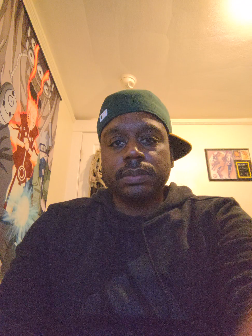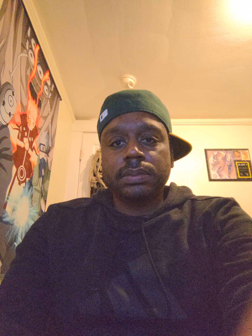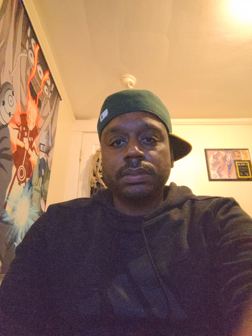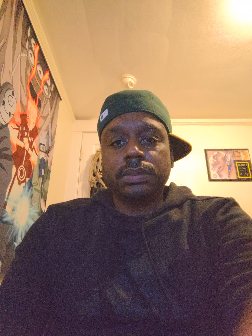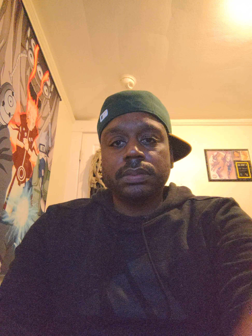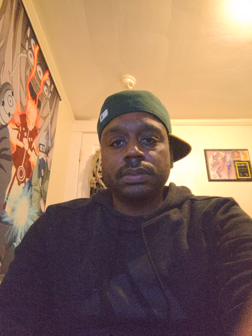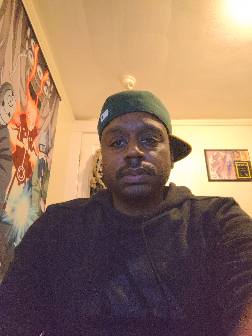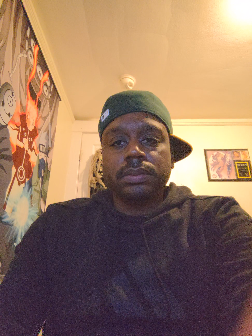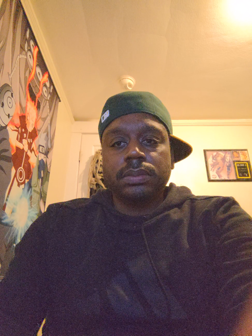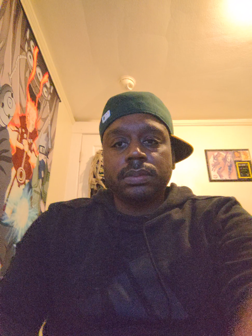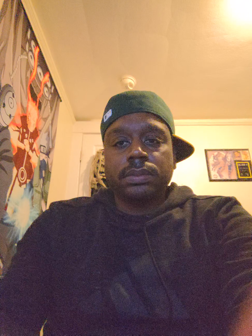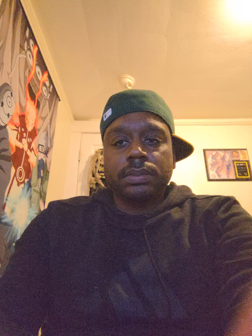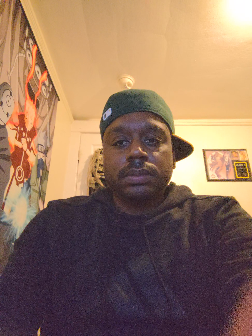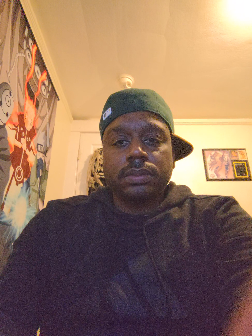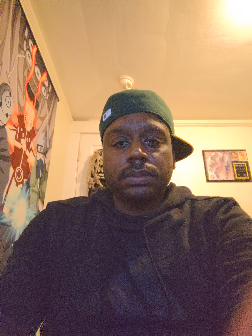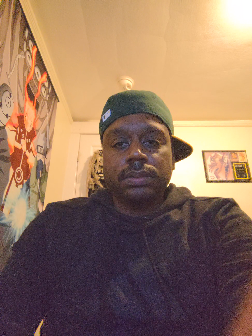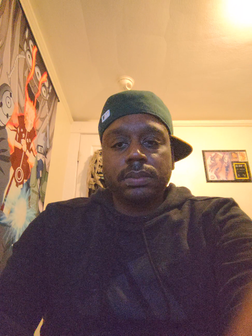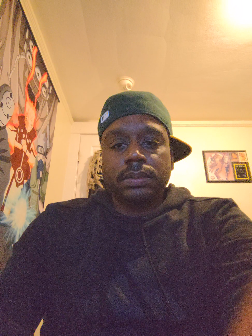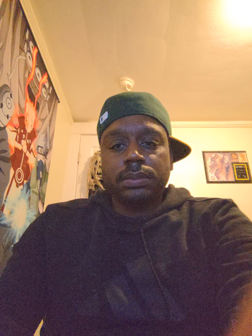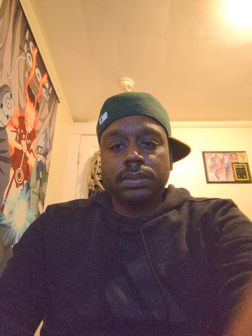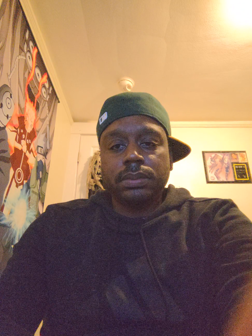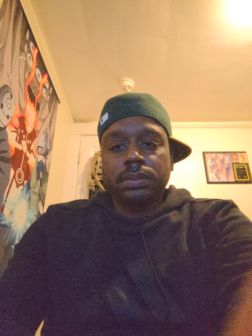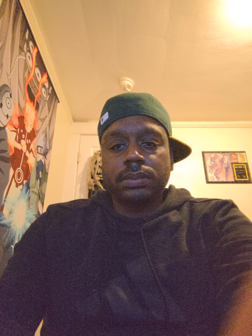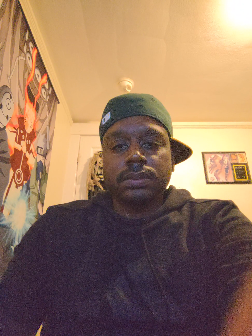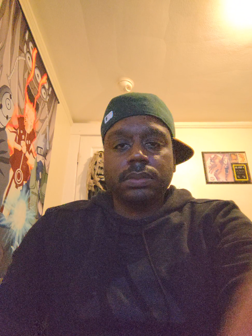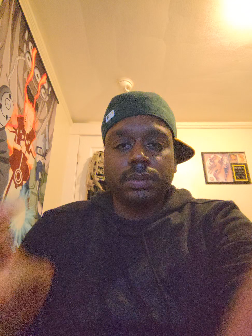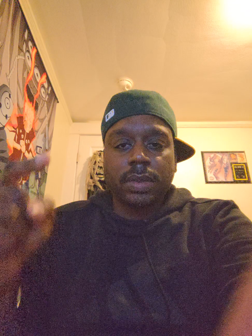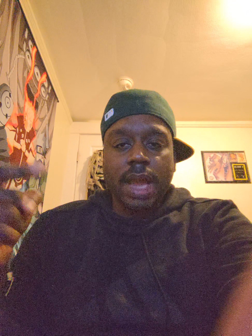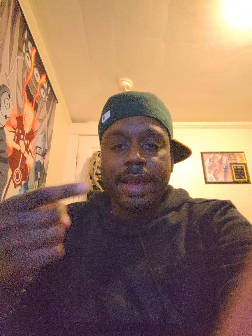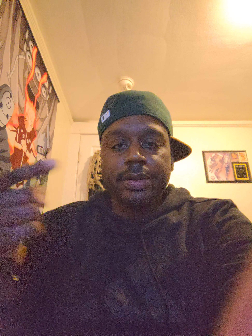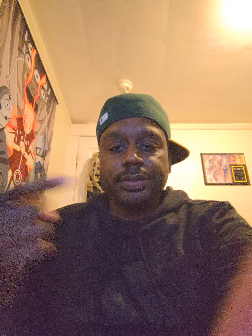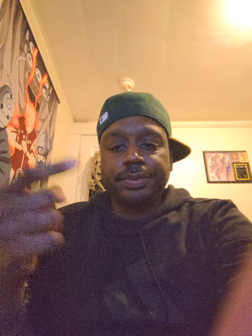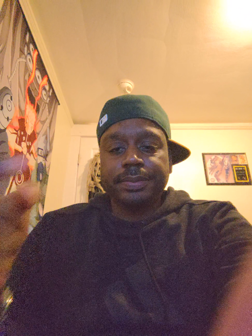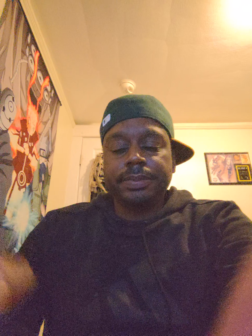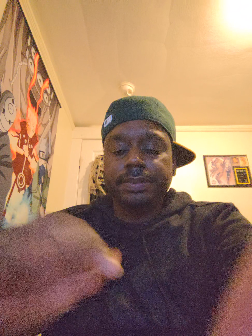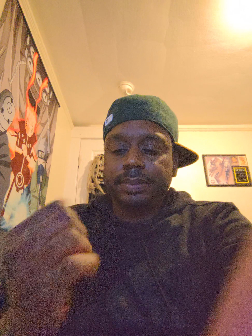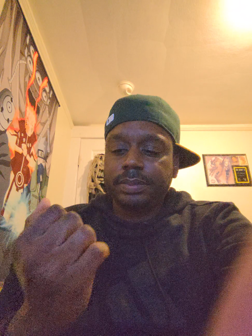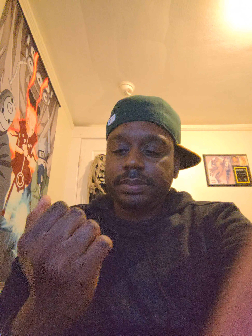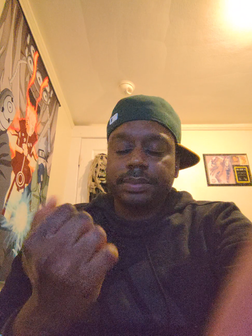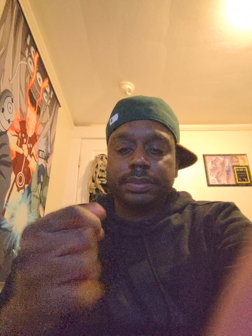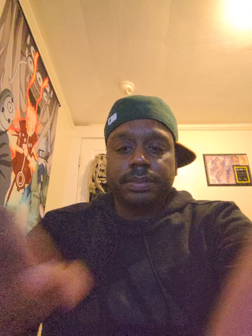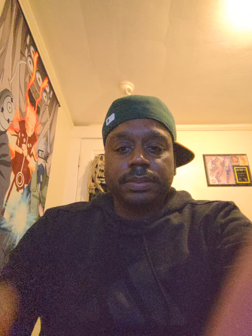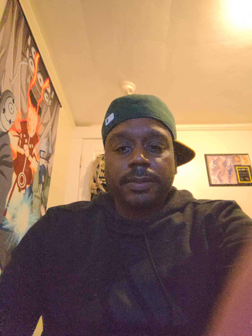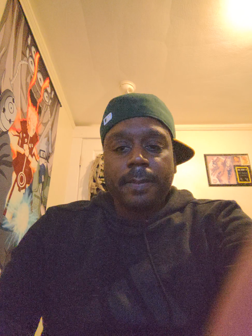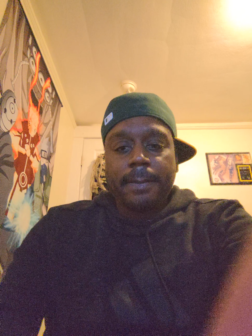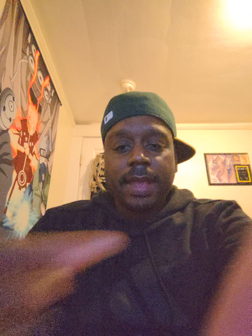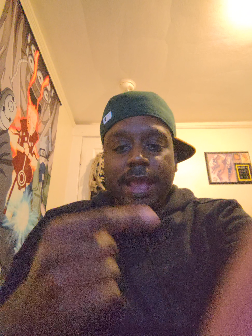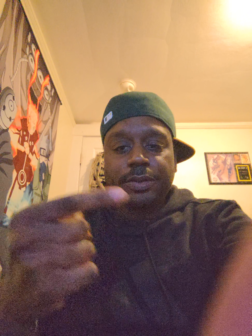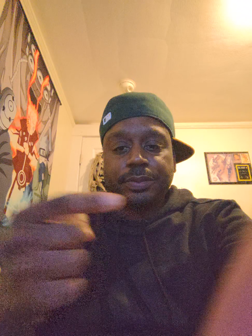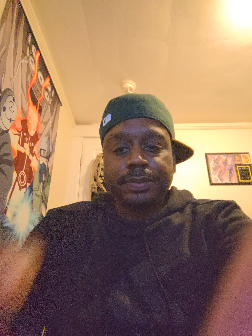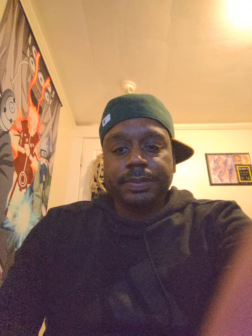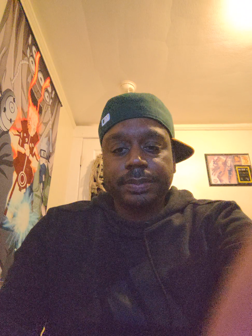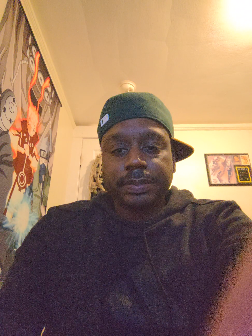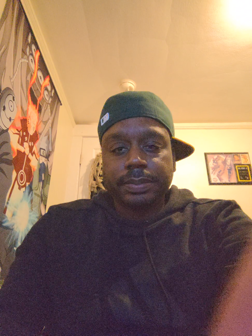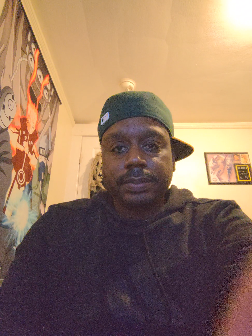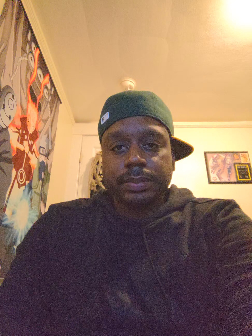owie